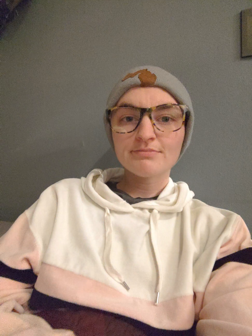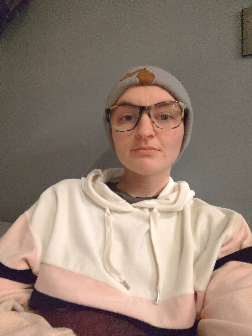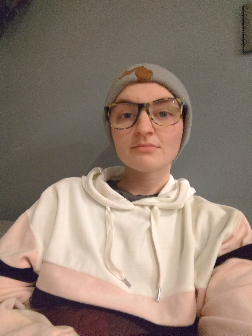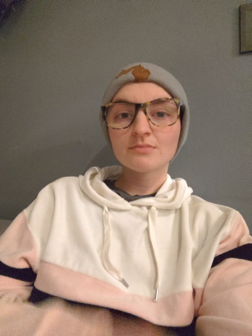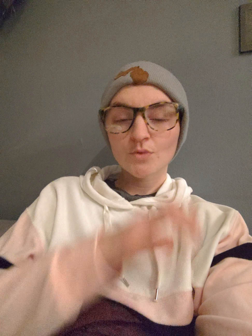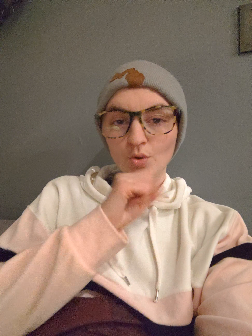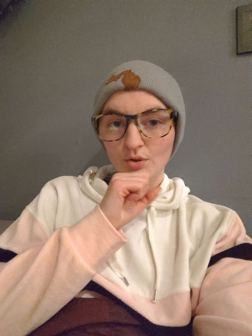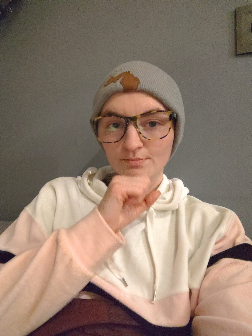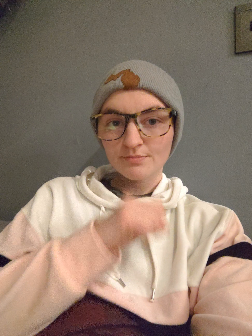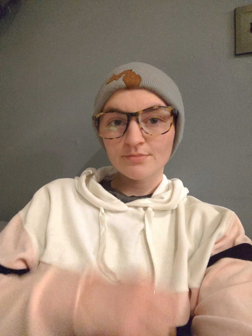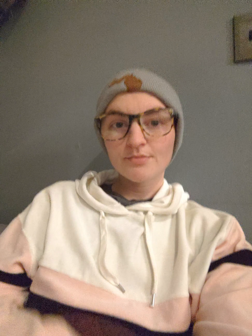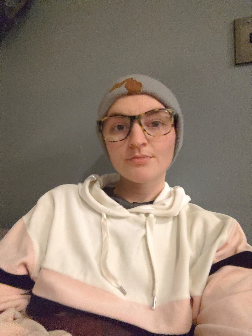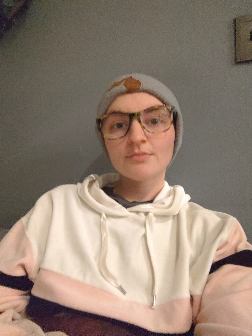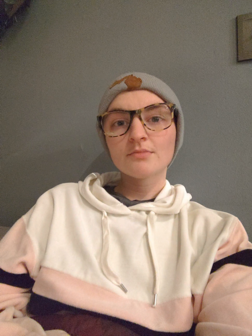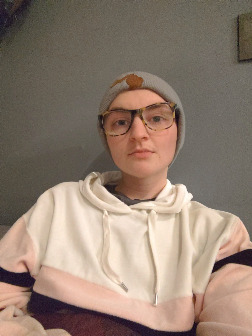orange